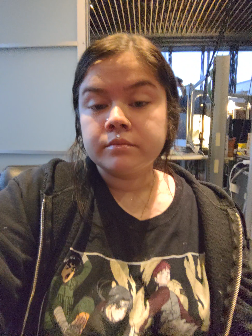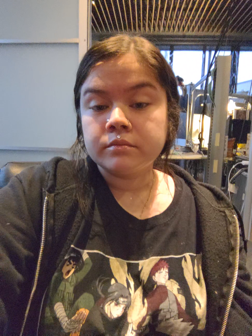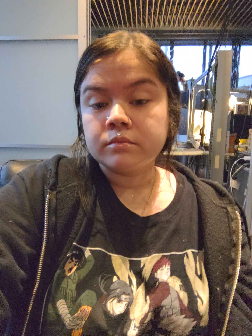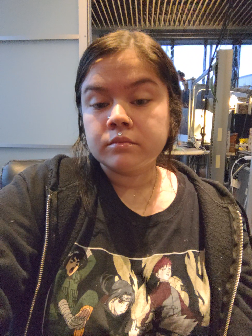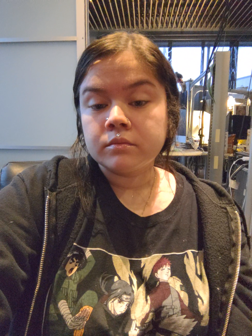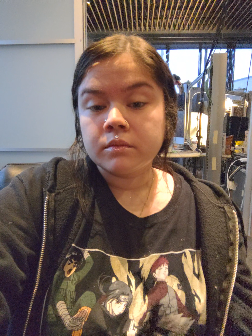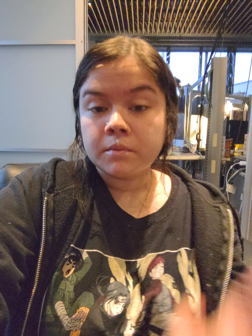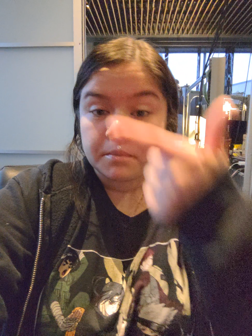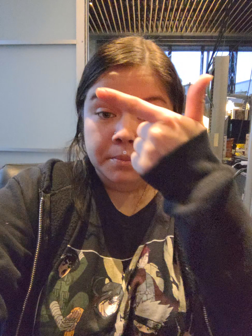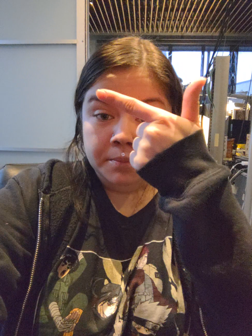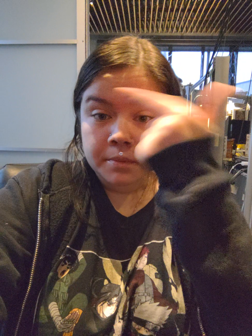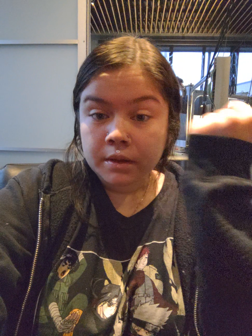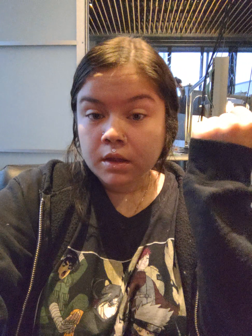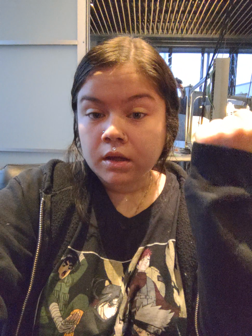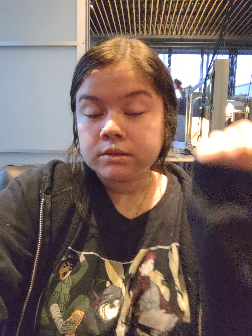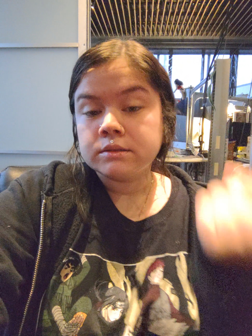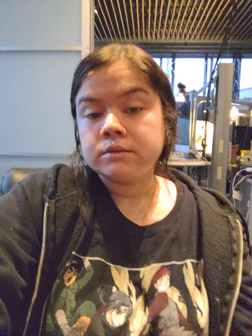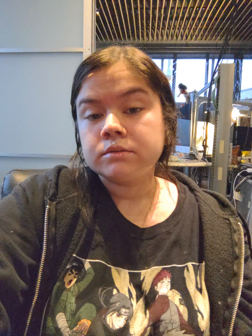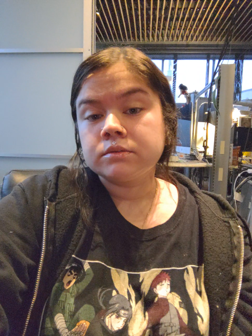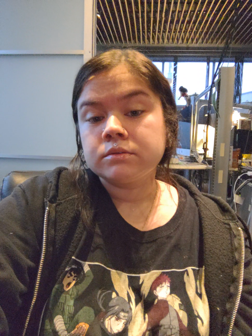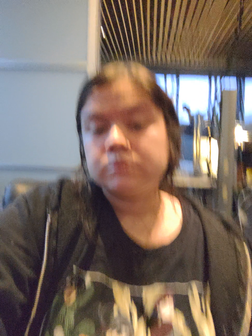because